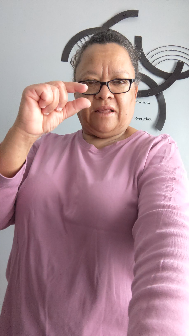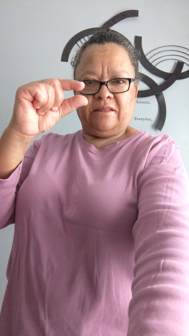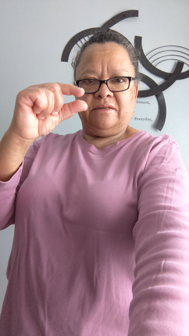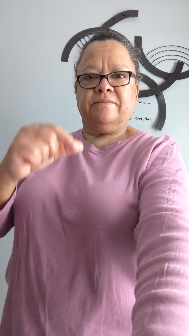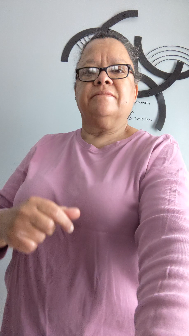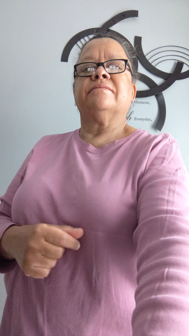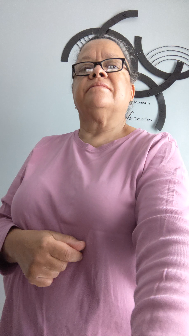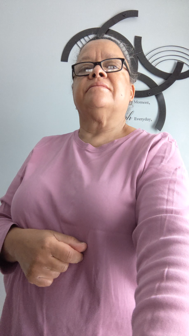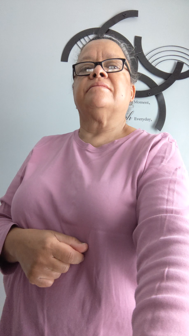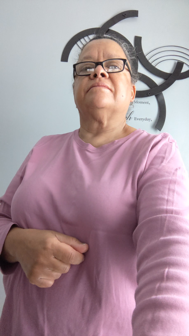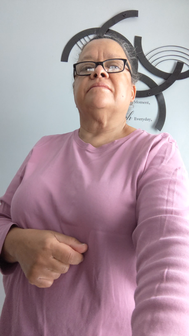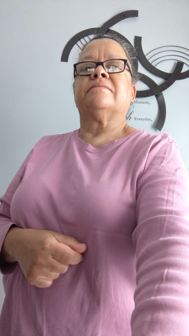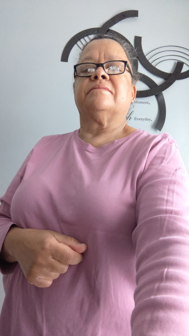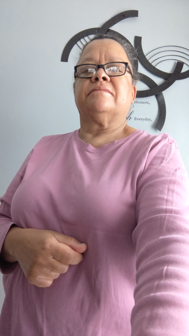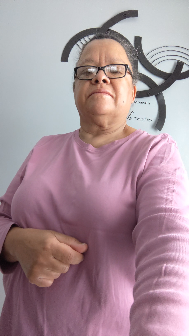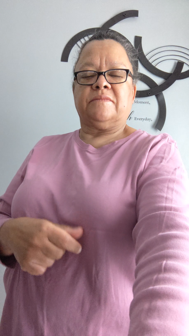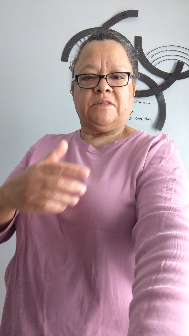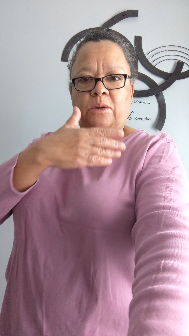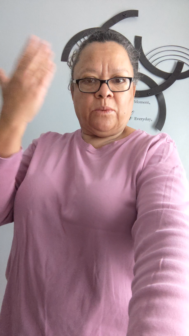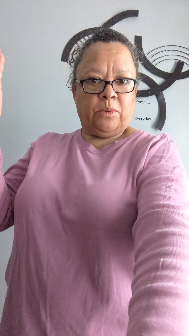all gone